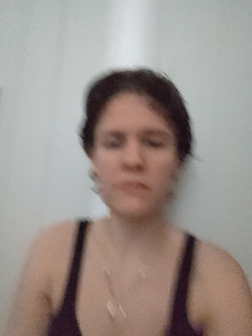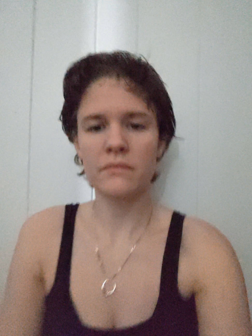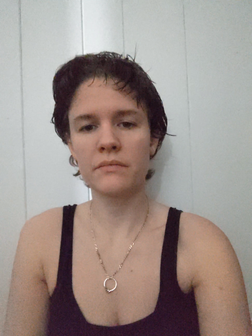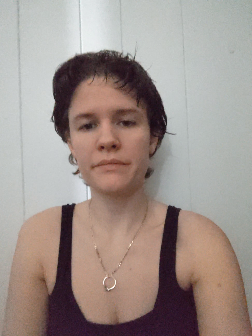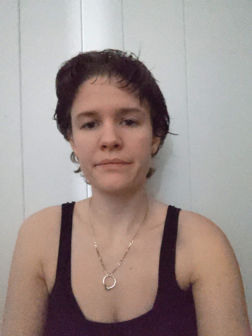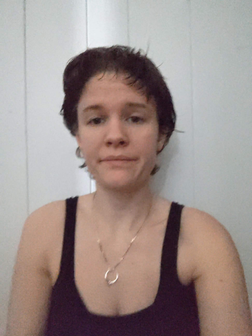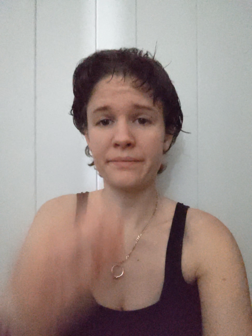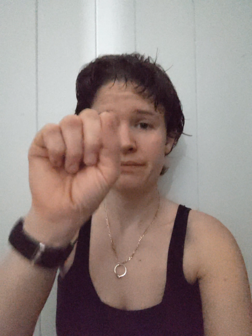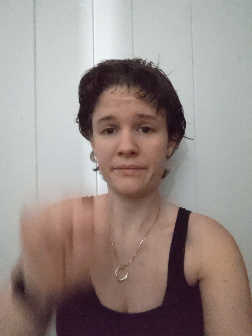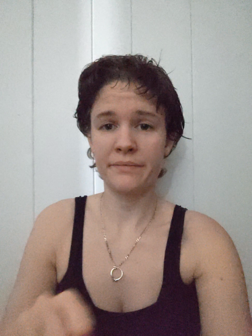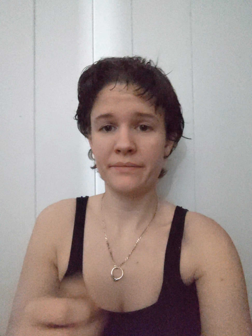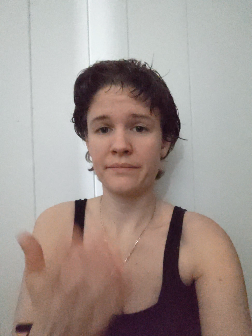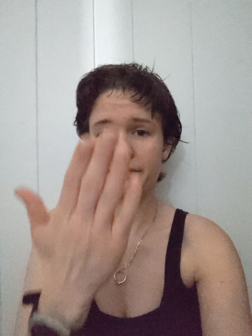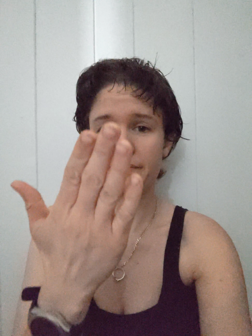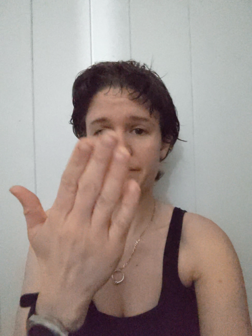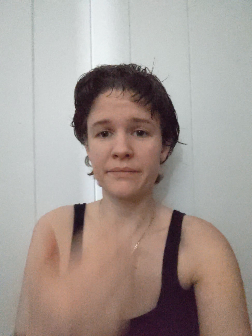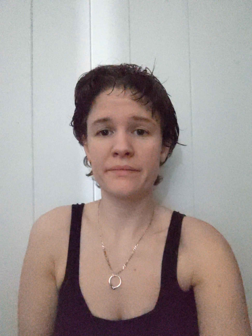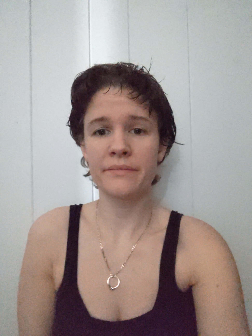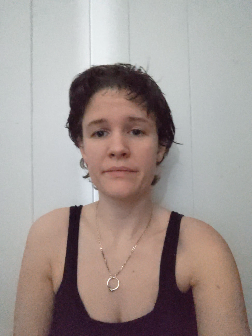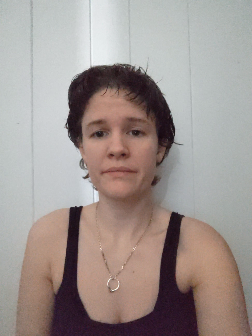mitten